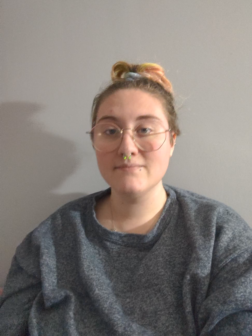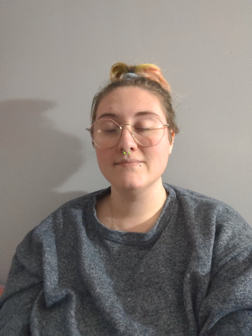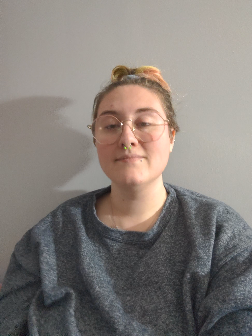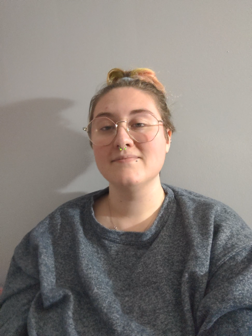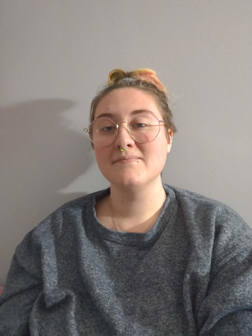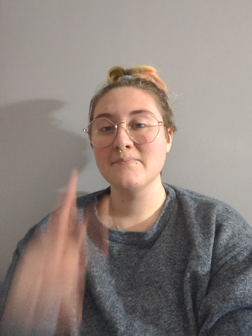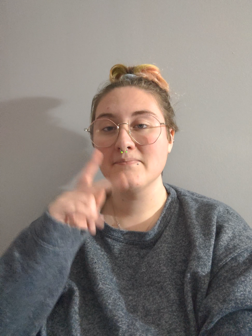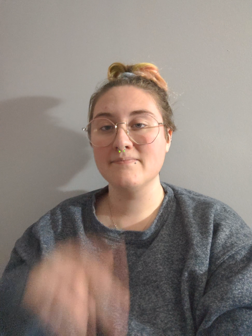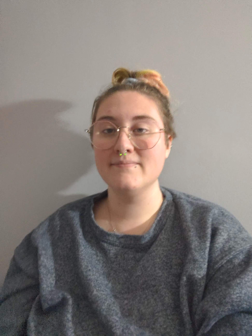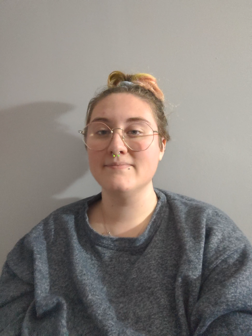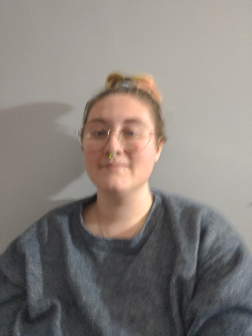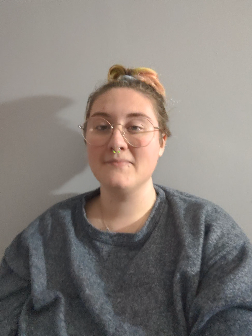pen